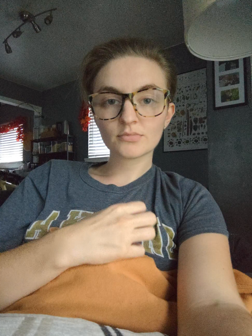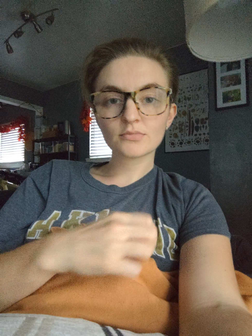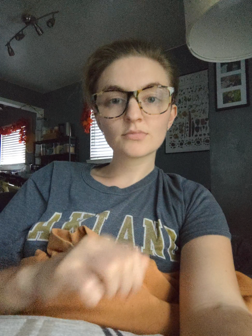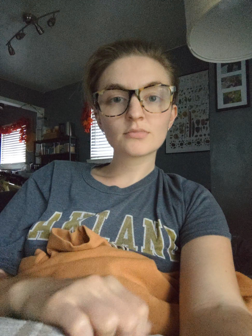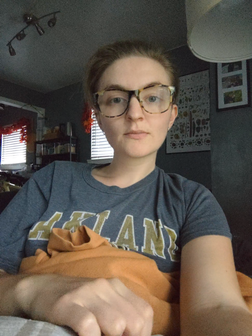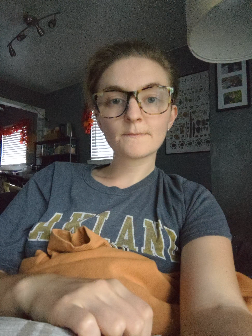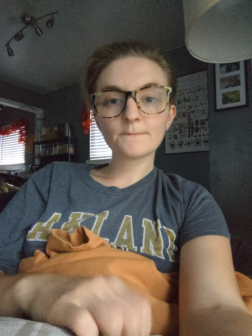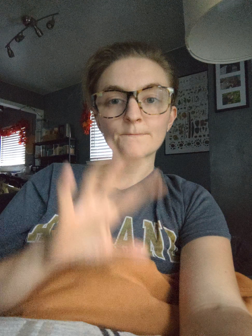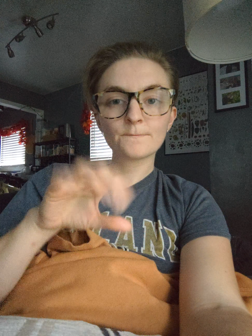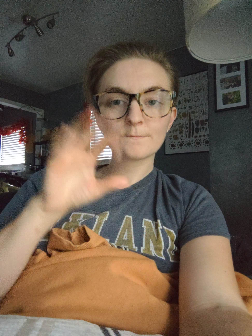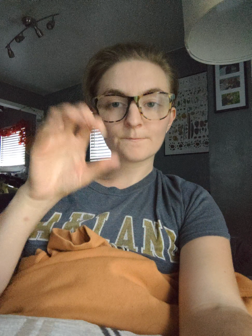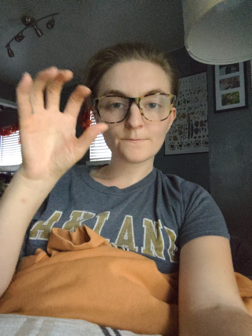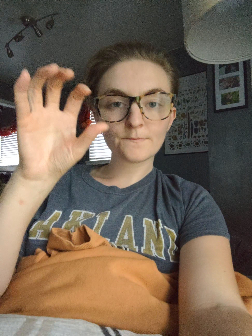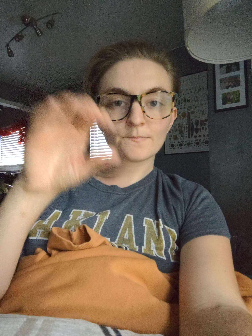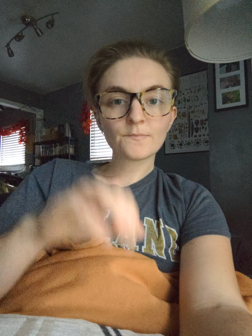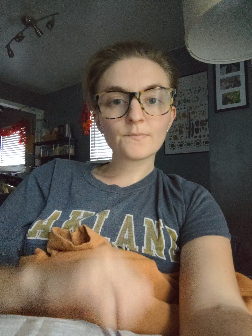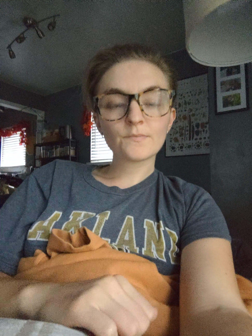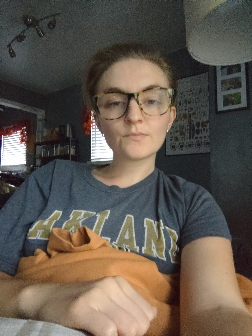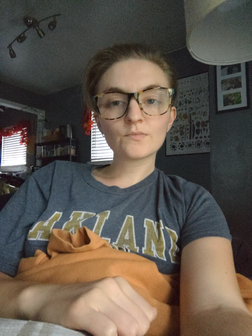climb